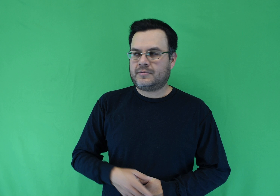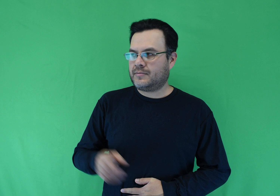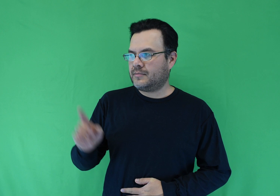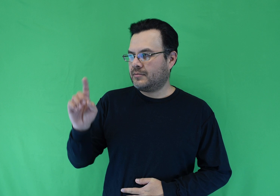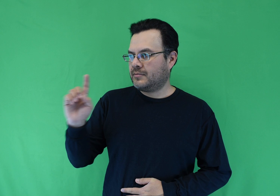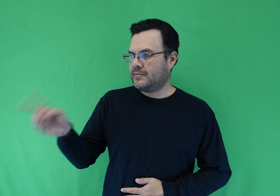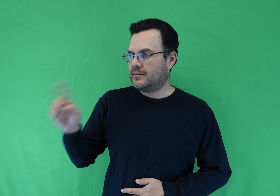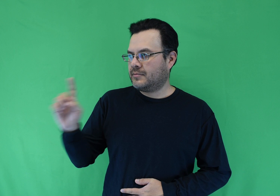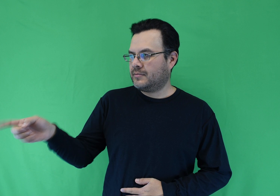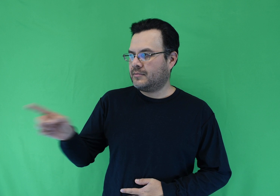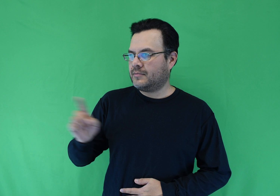ahí